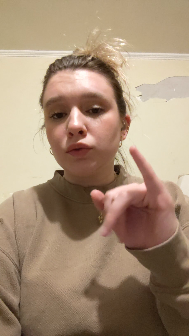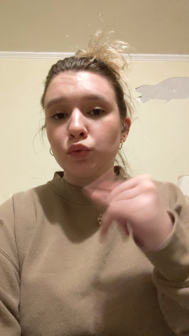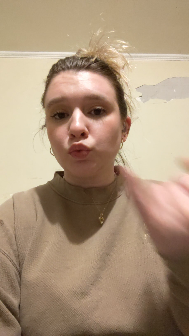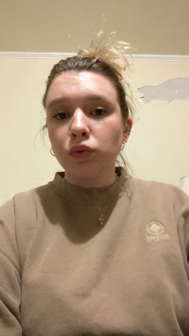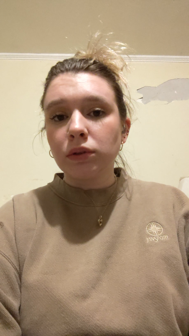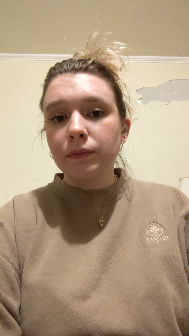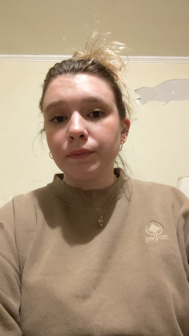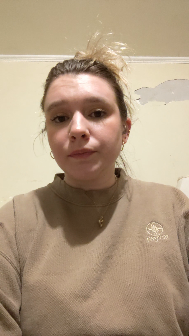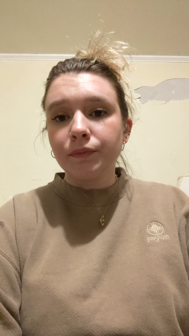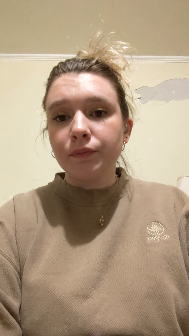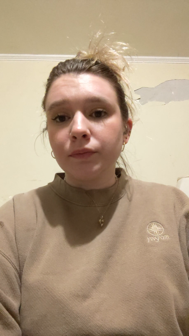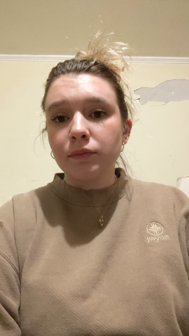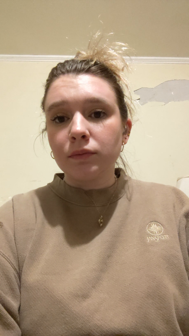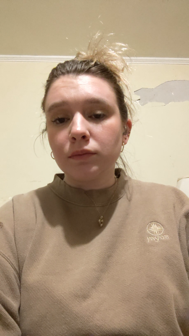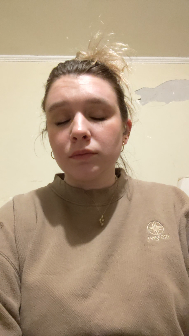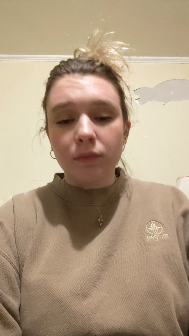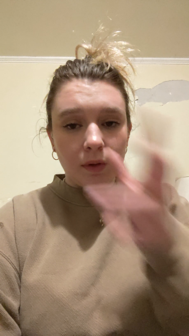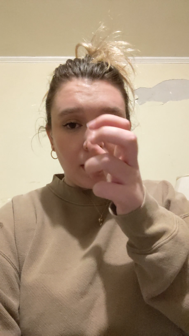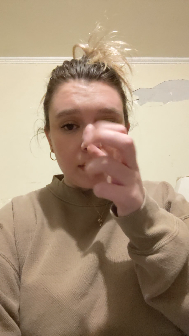ant